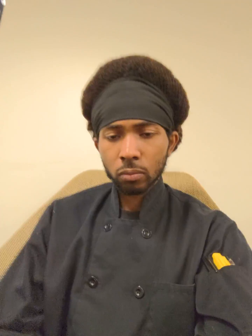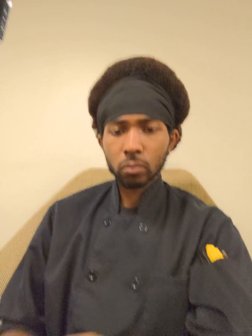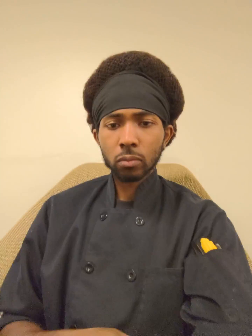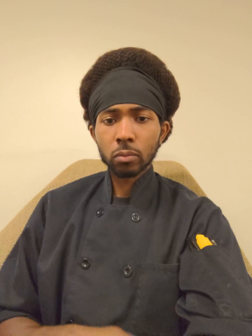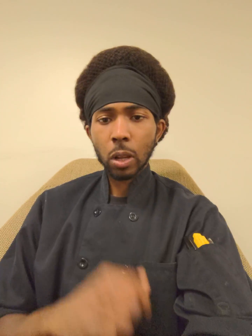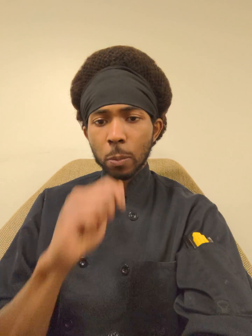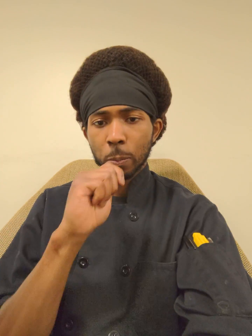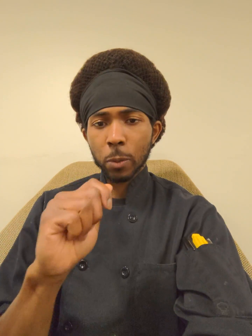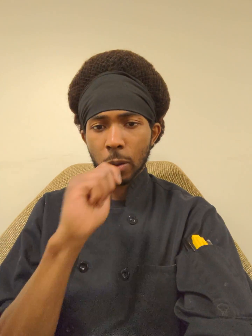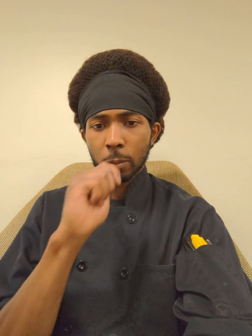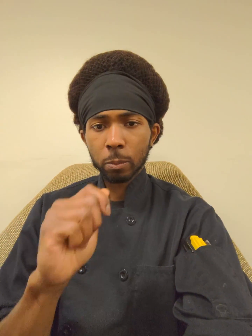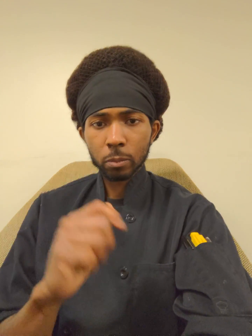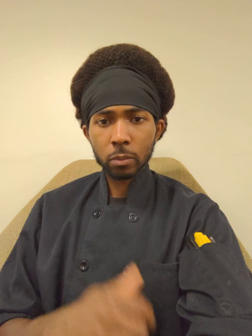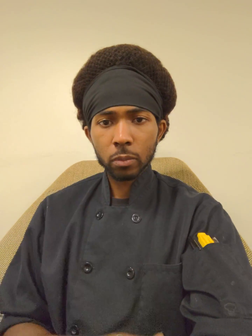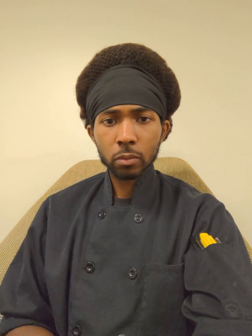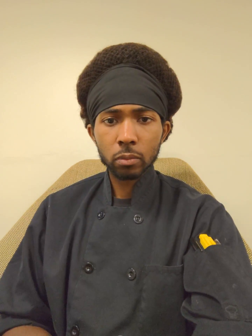popsicle